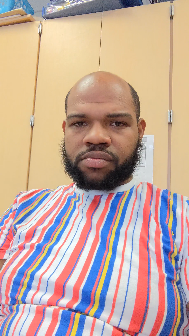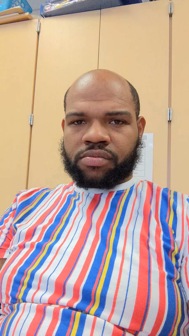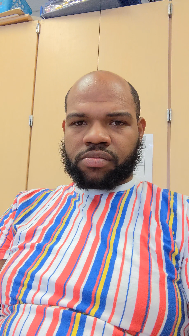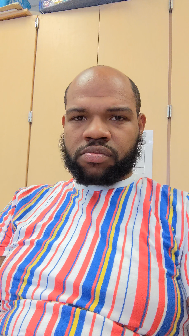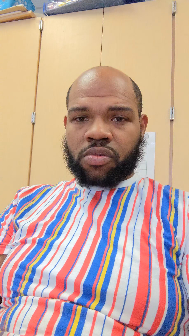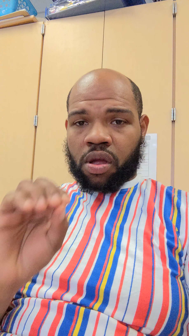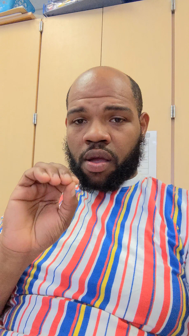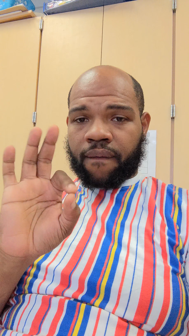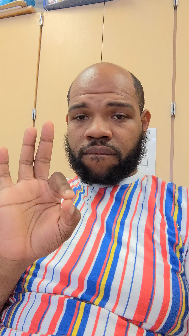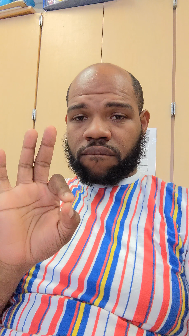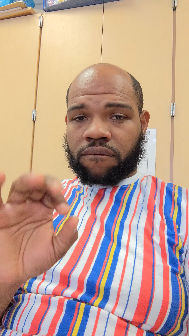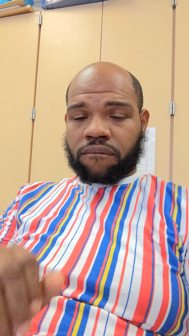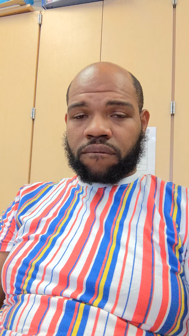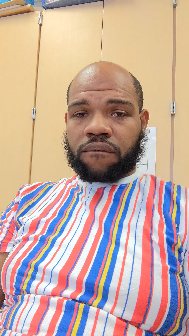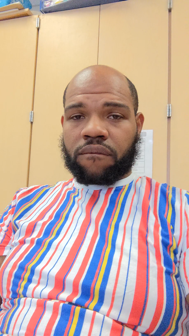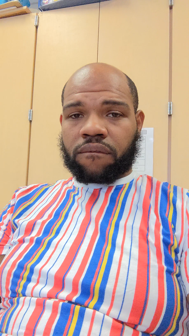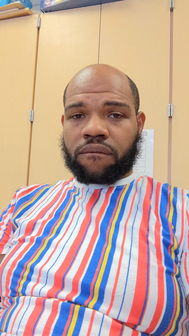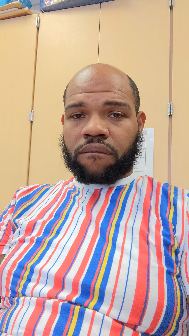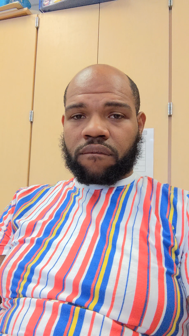of